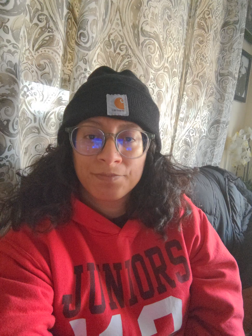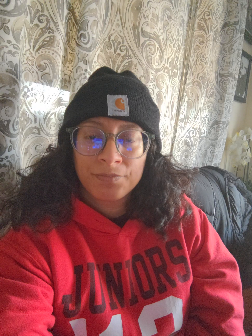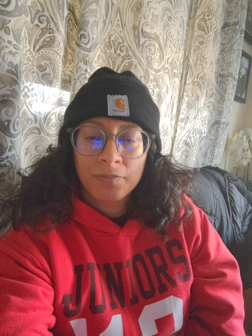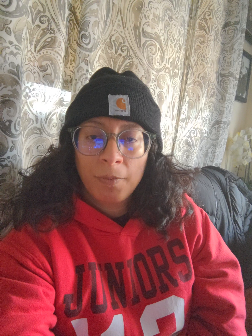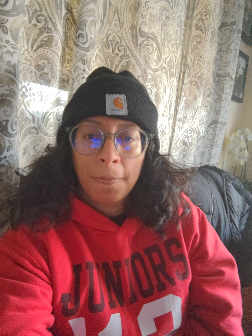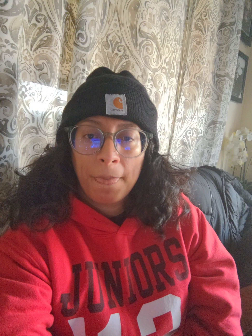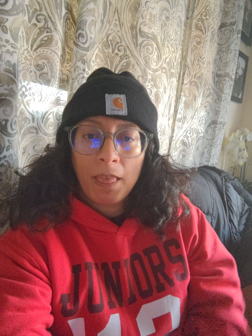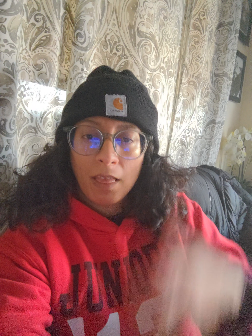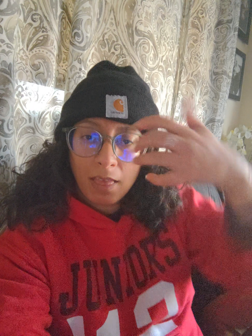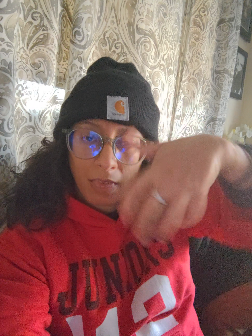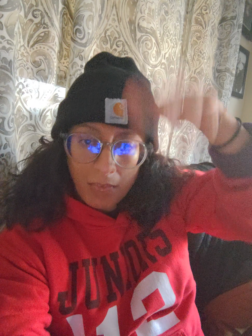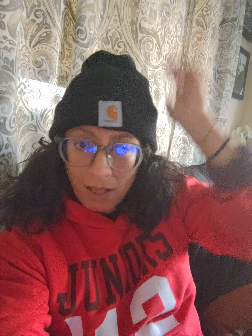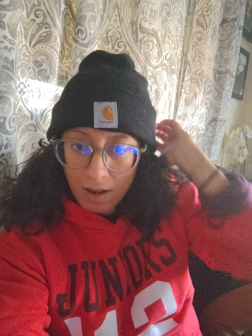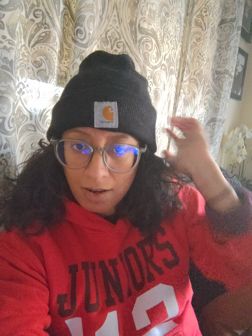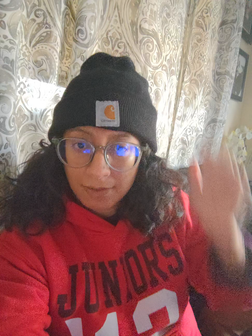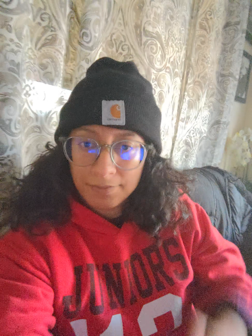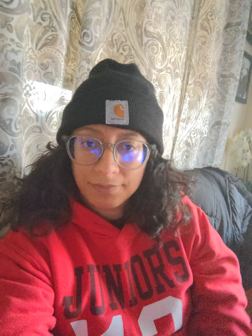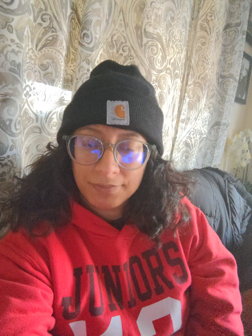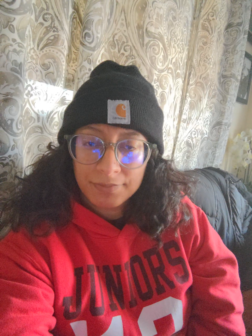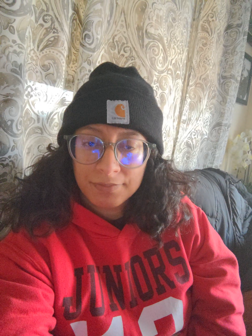lion